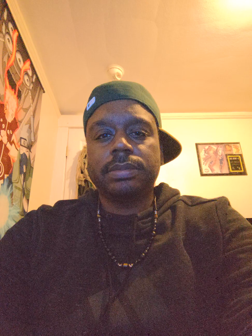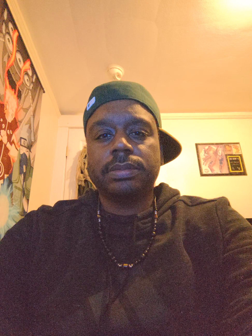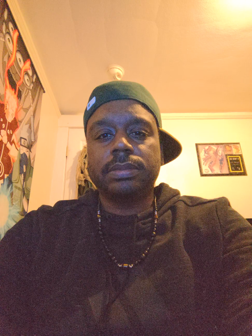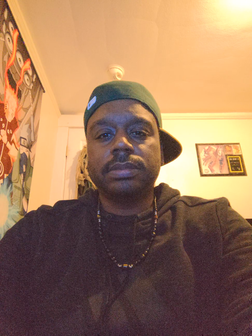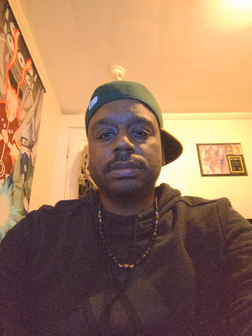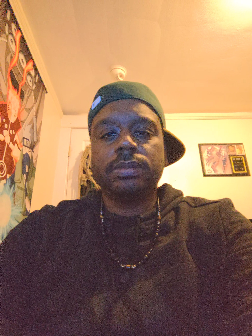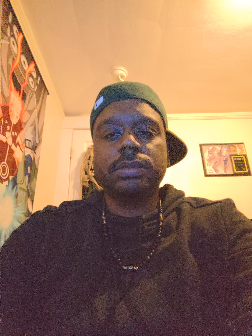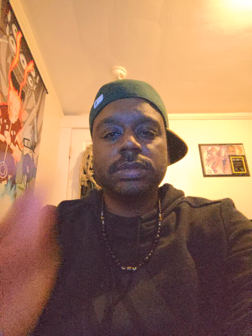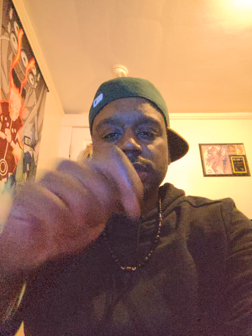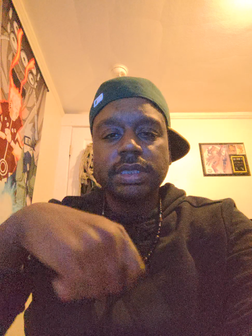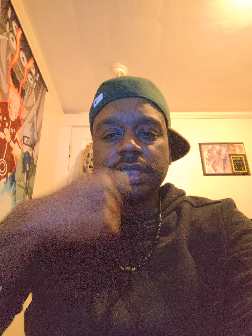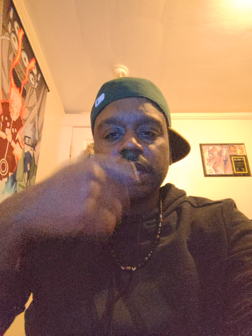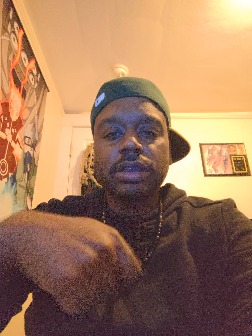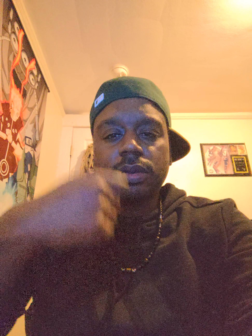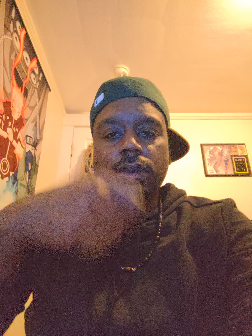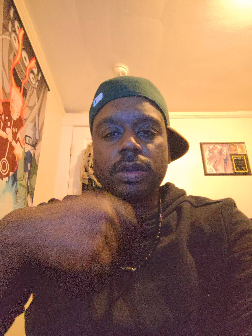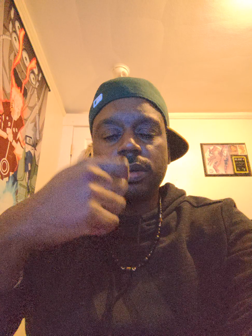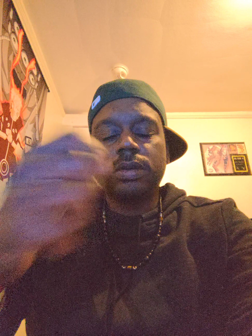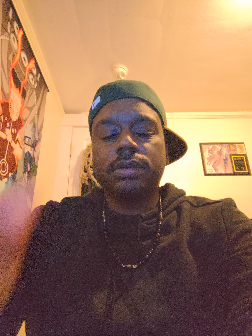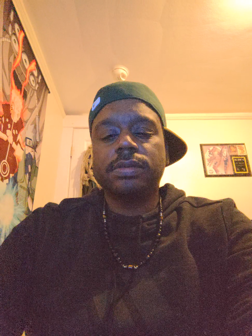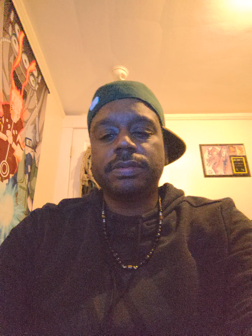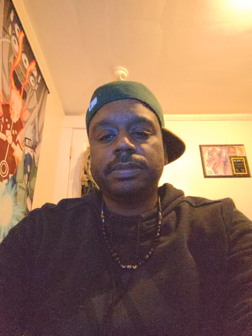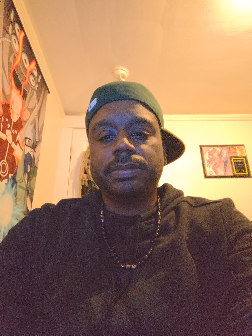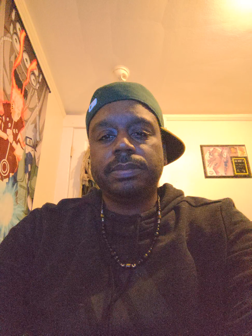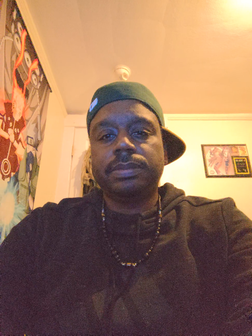cereal